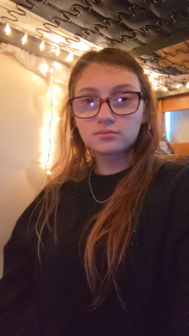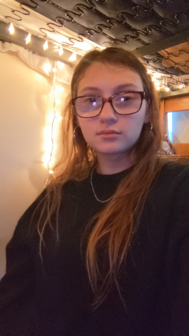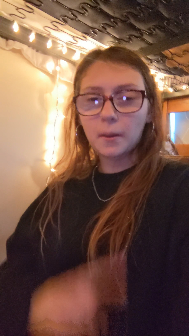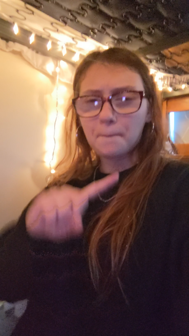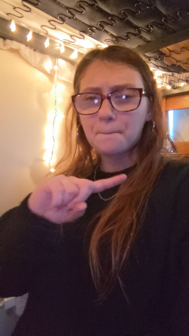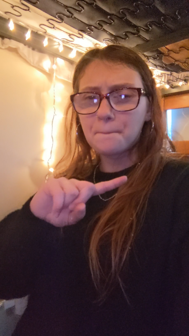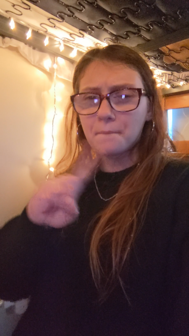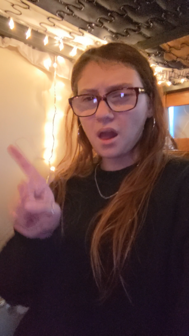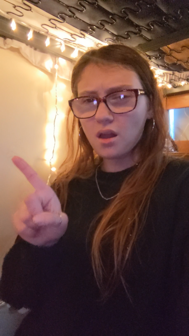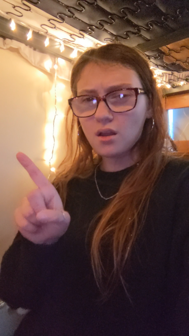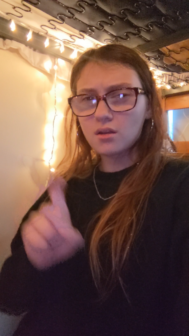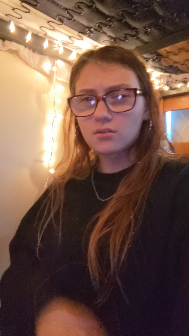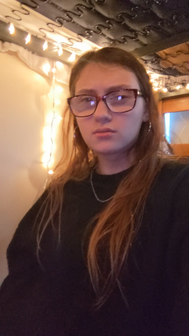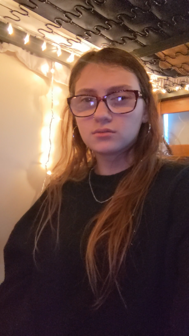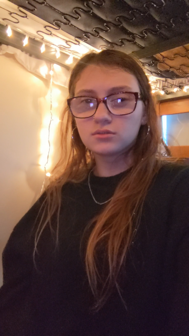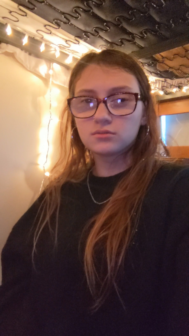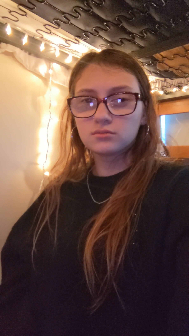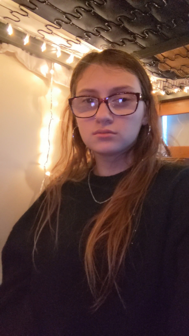but